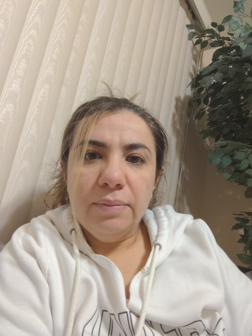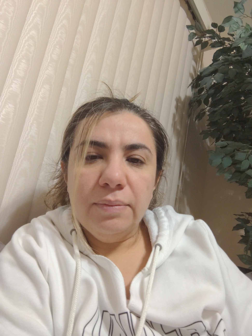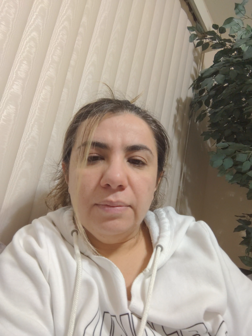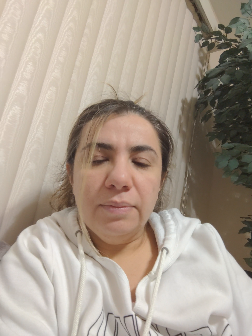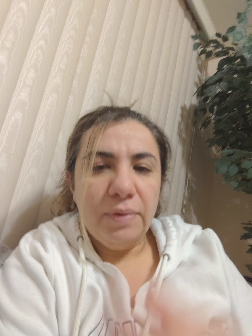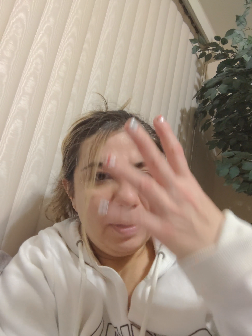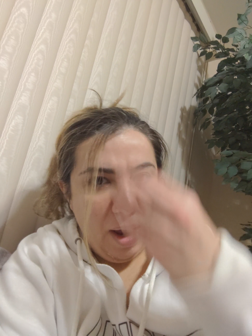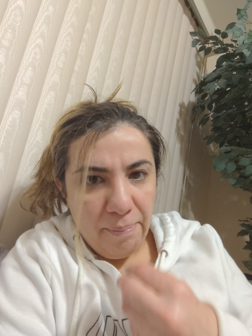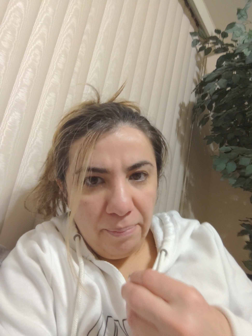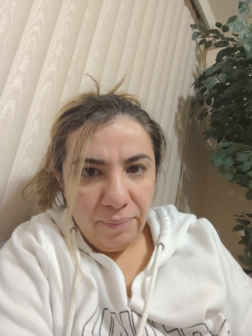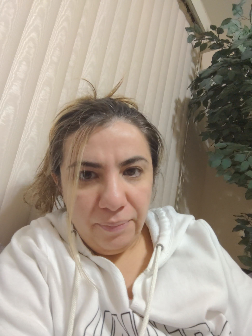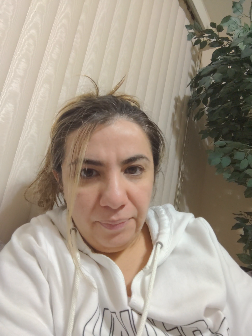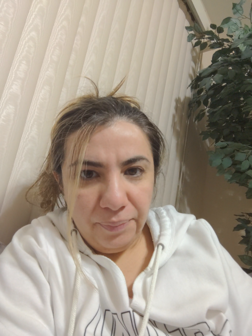sleep